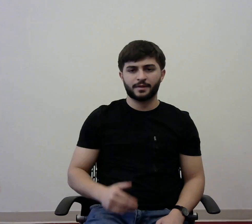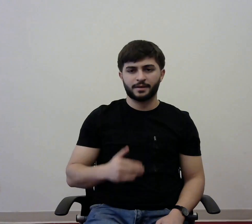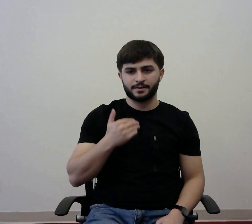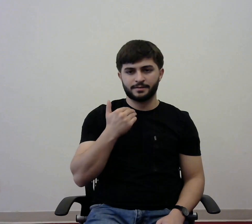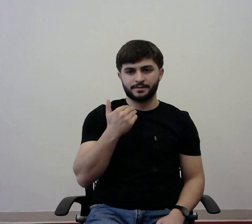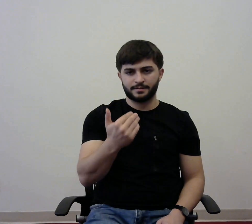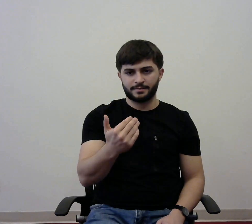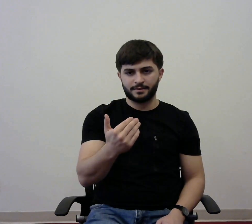siz